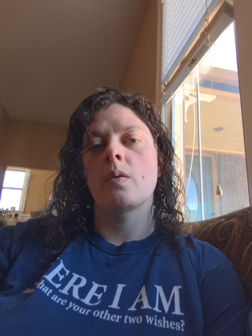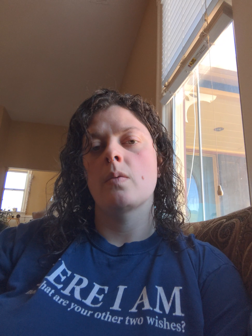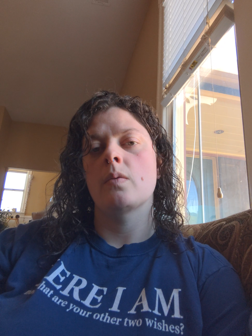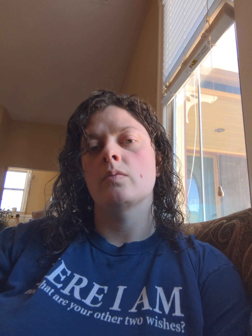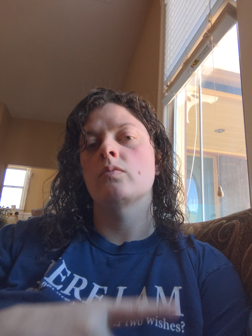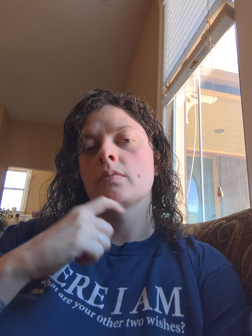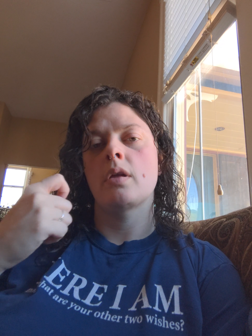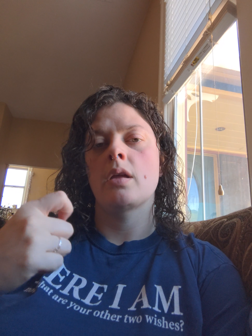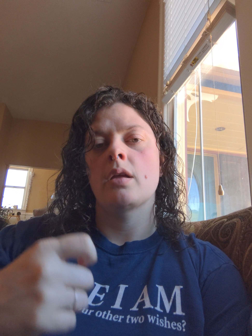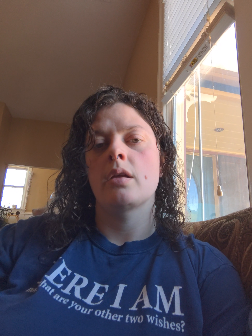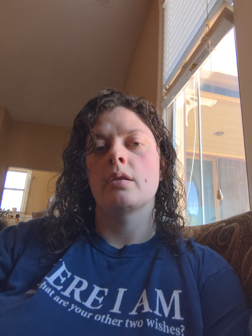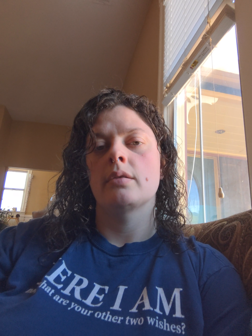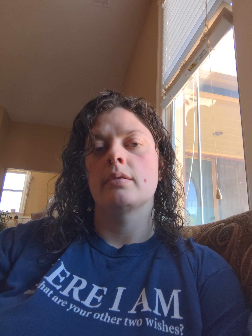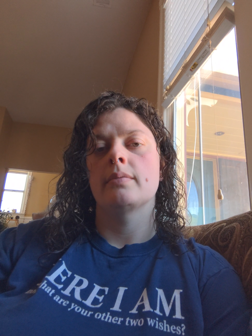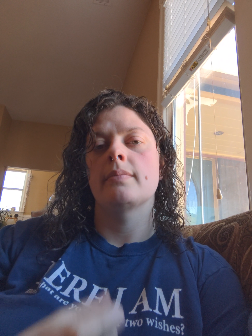dry